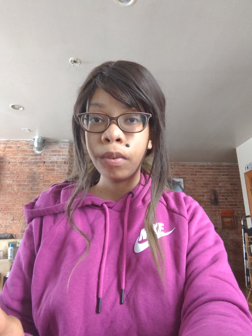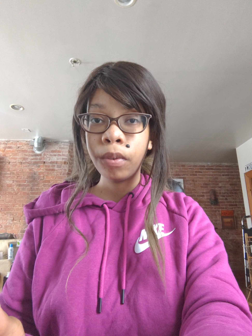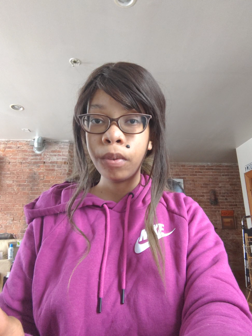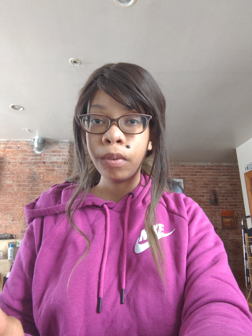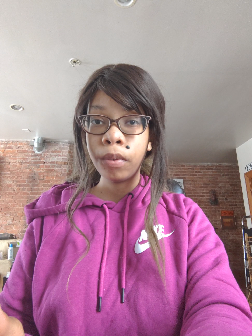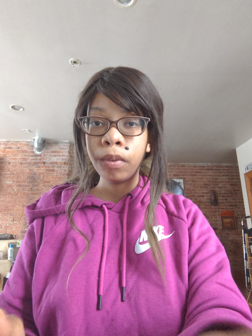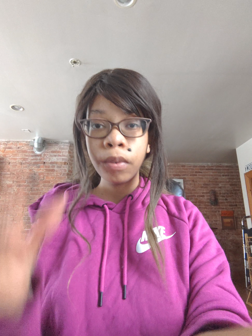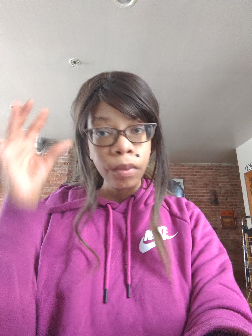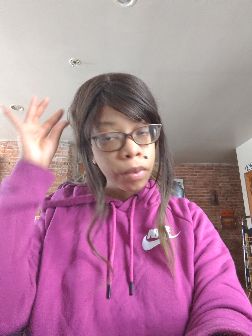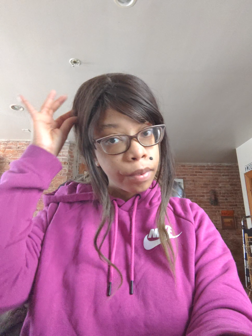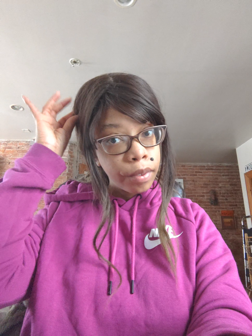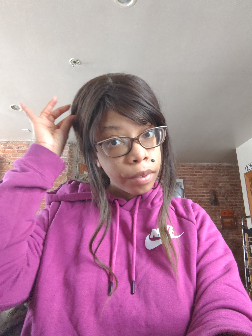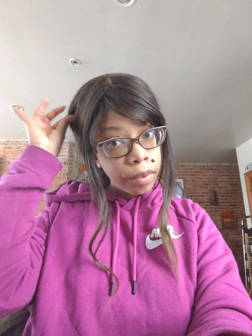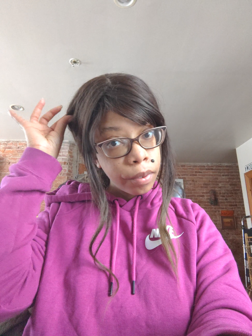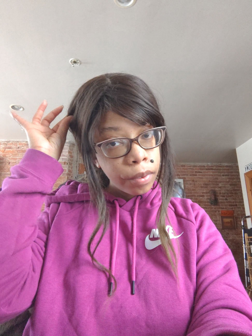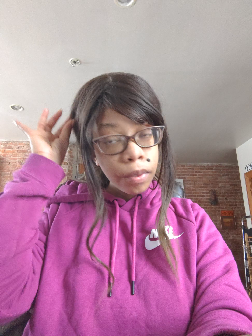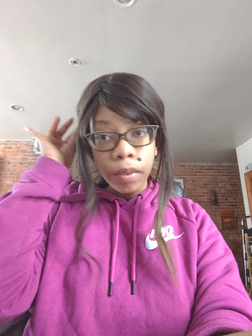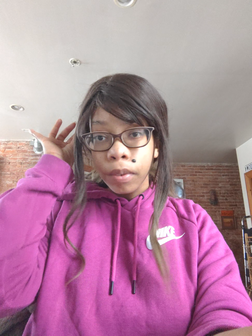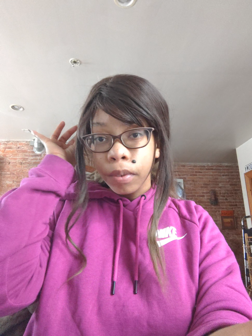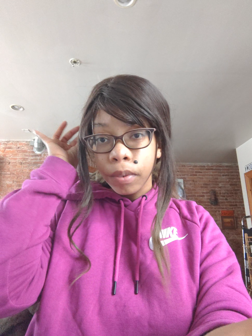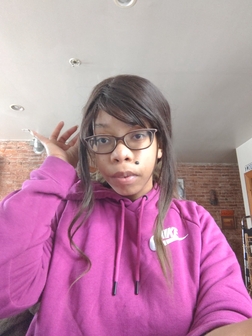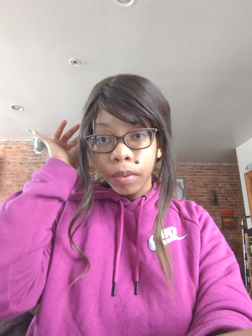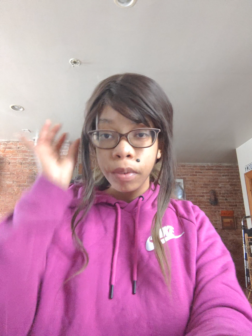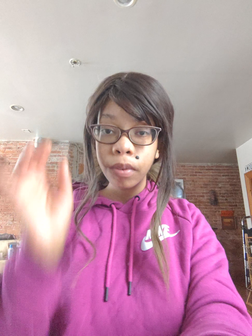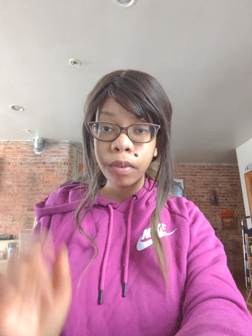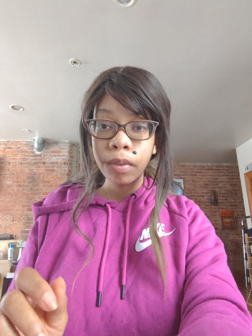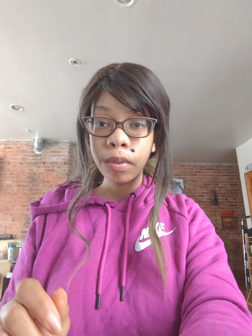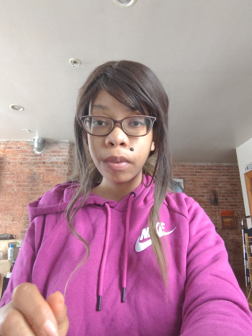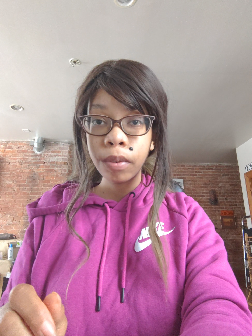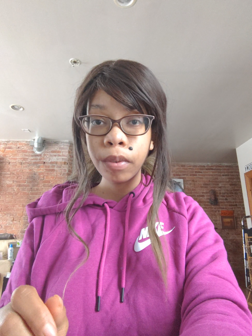hair